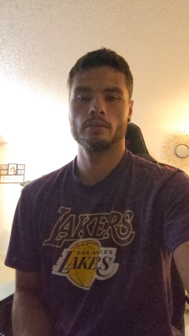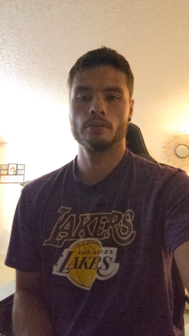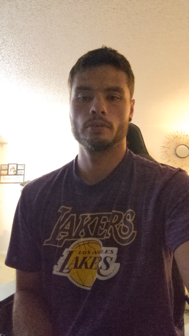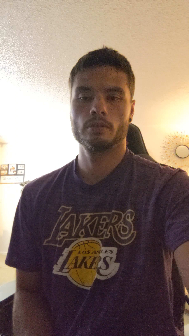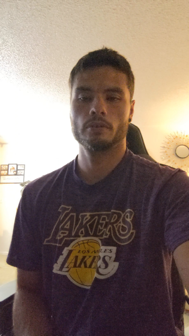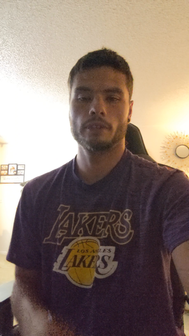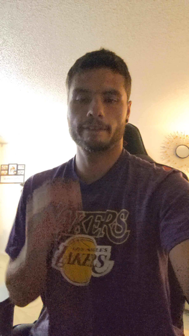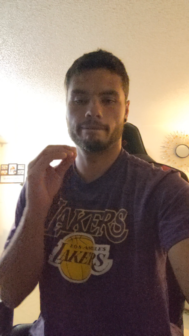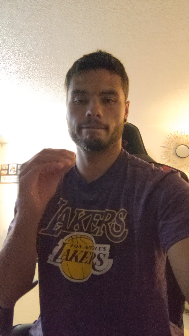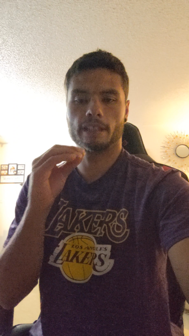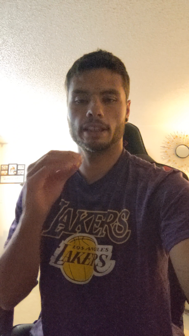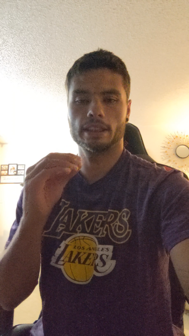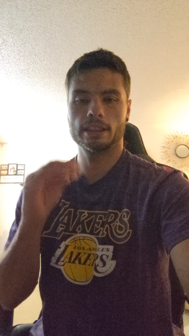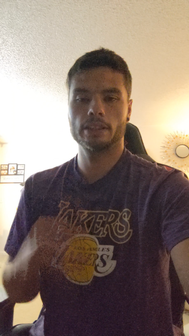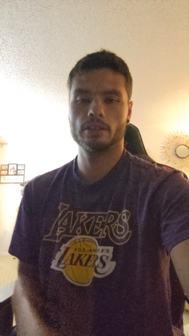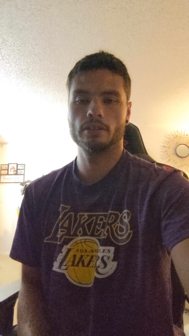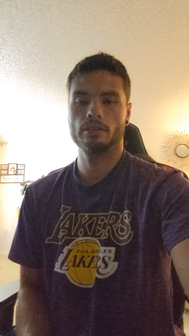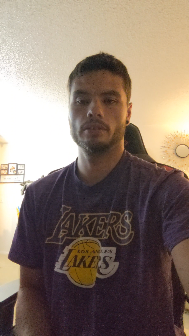fix